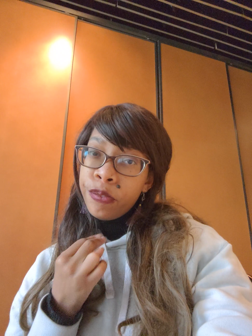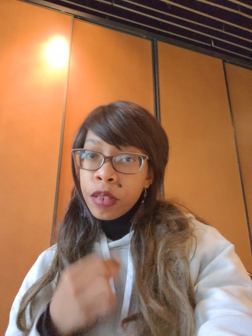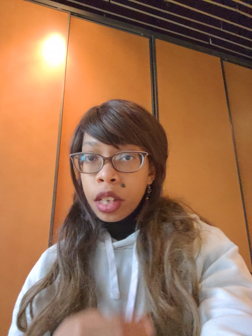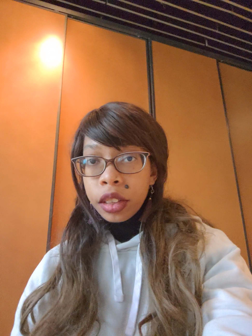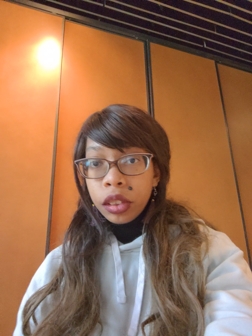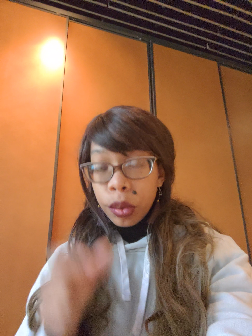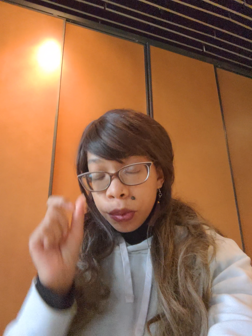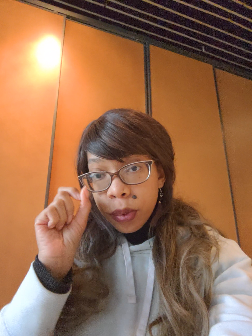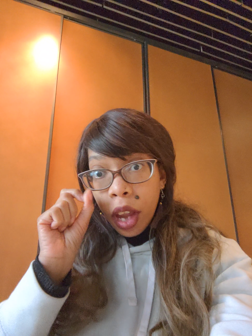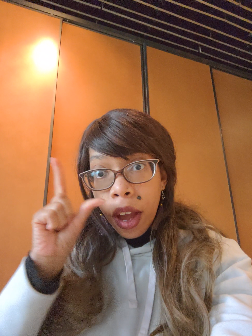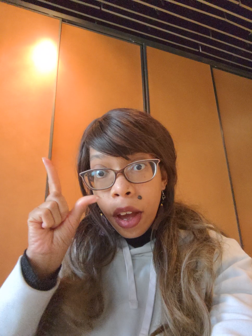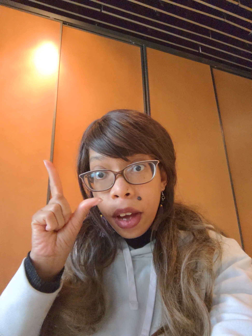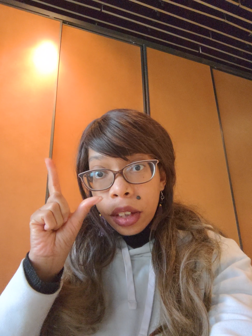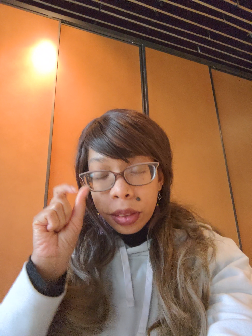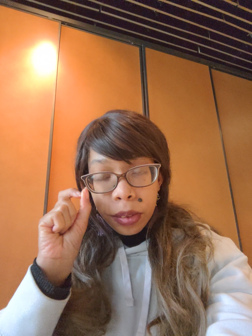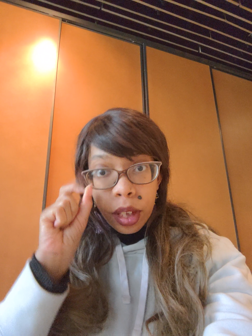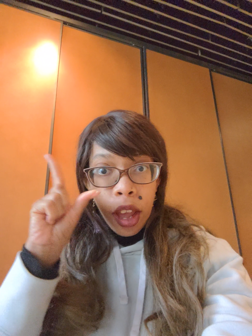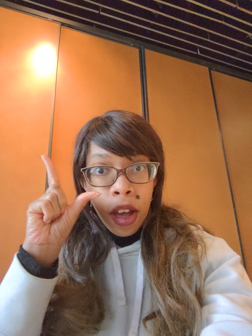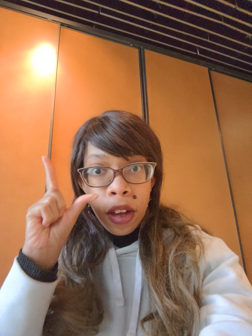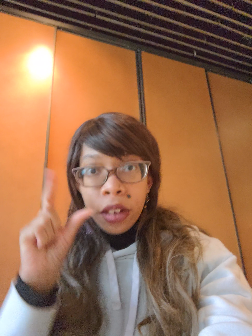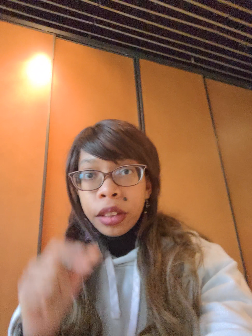wake